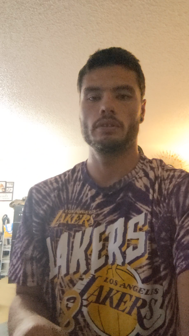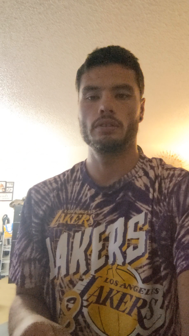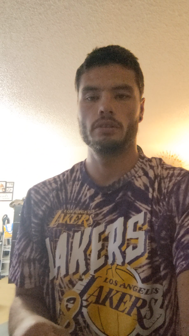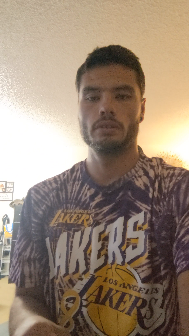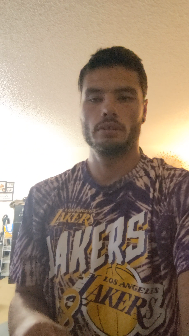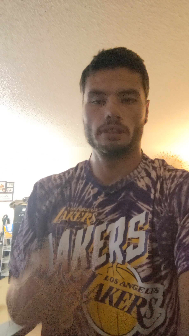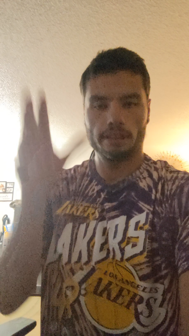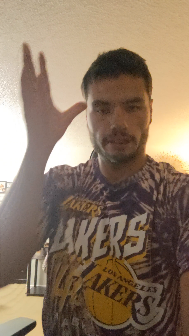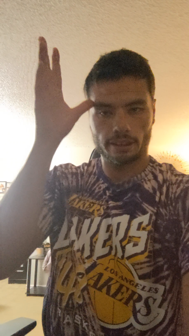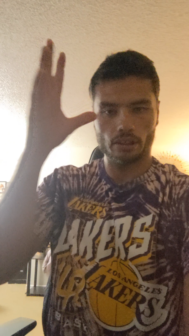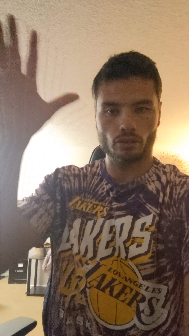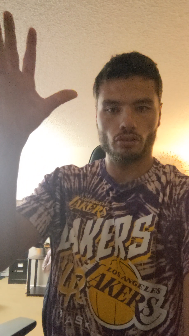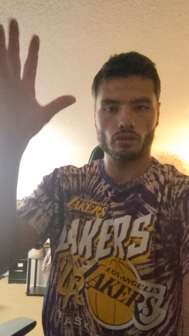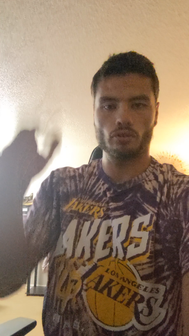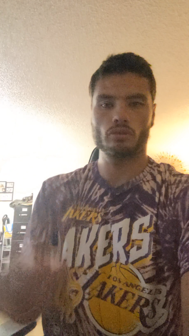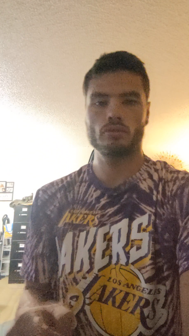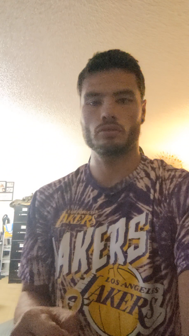deer